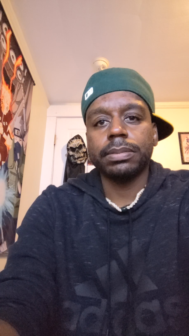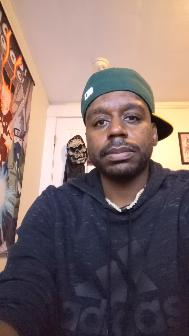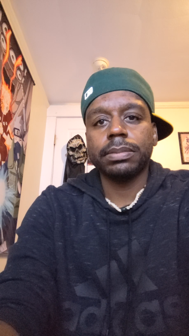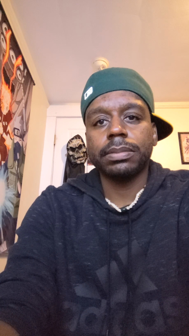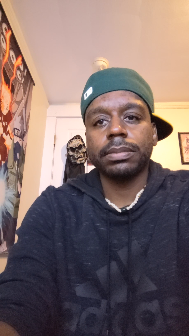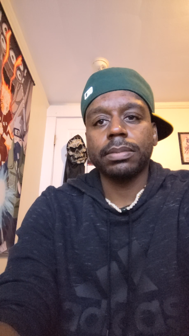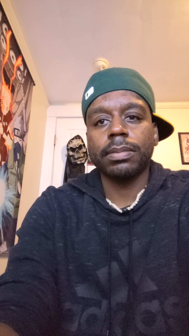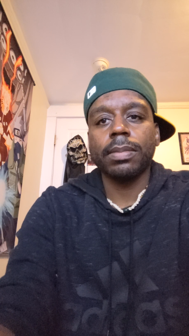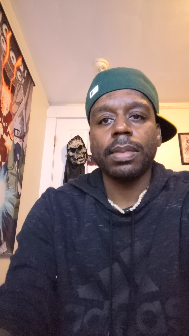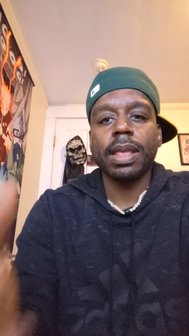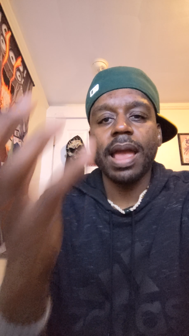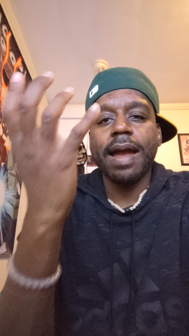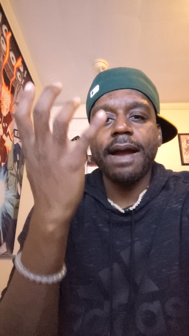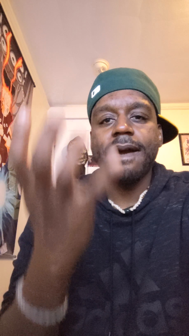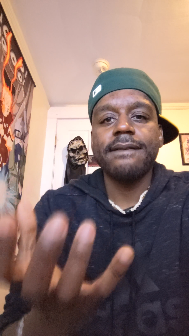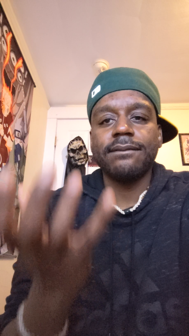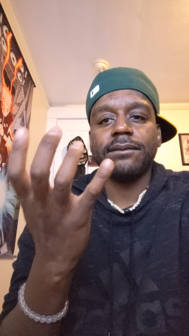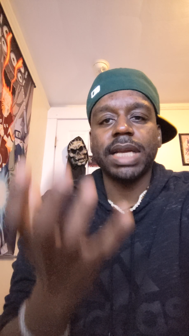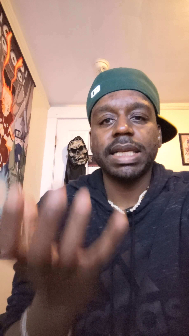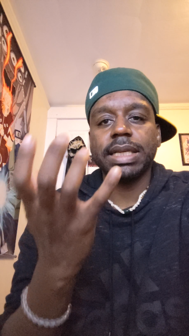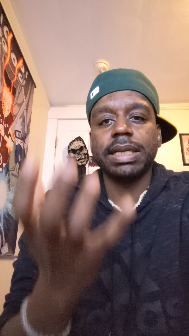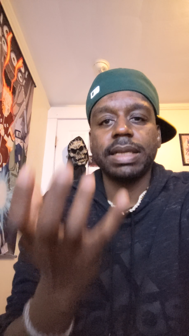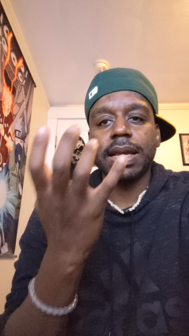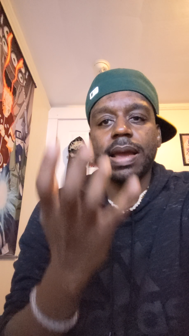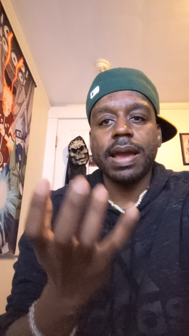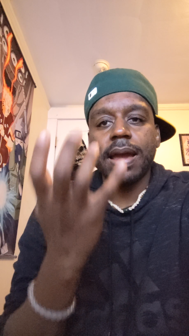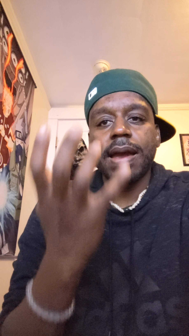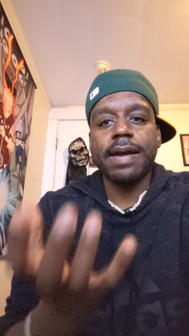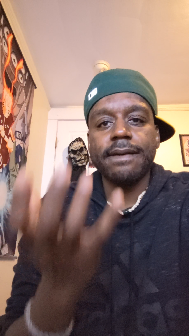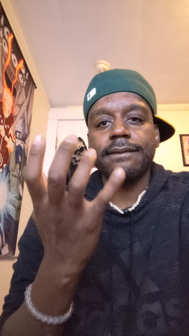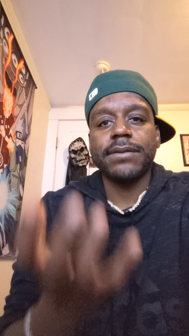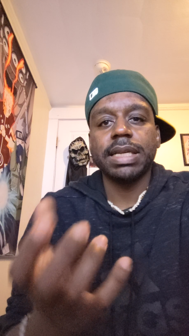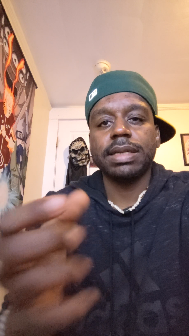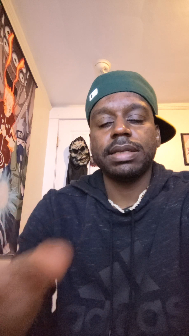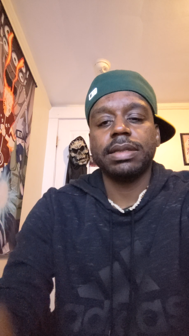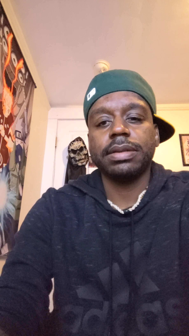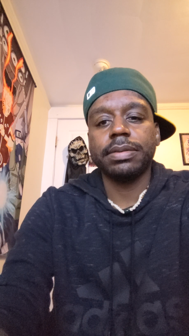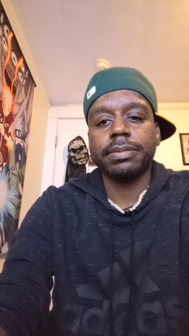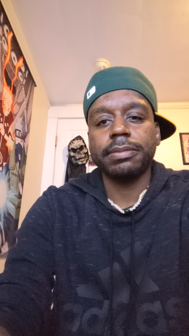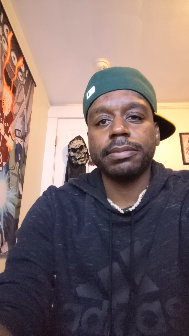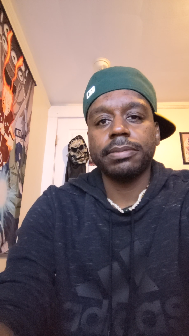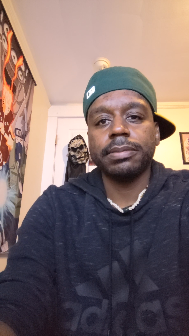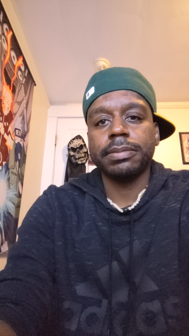heavy